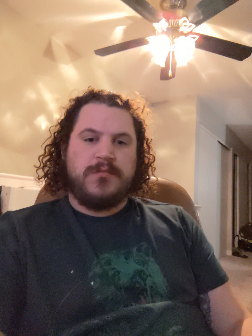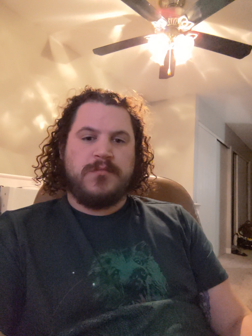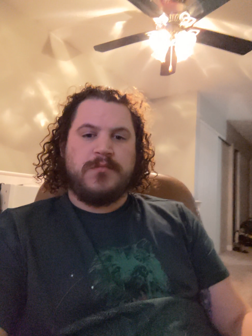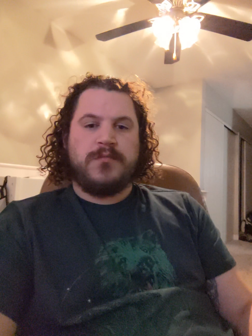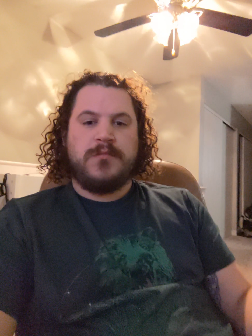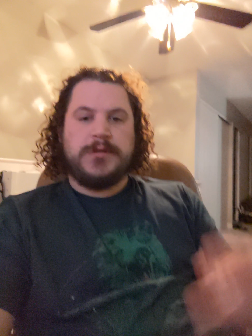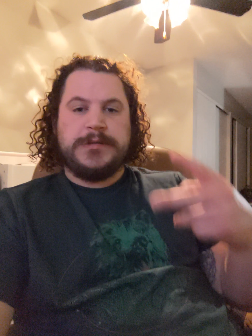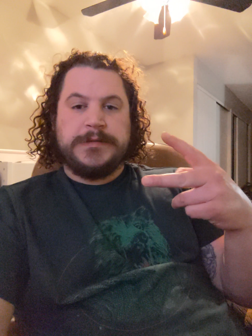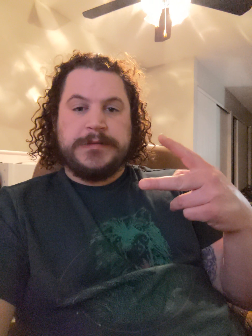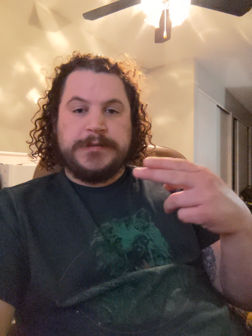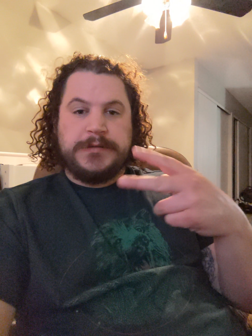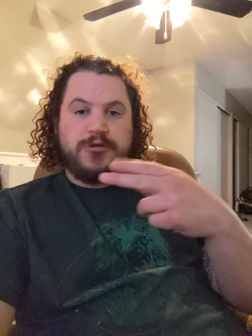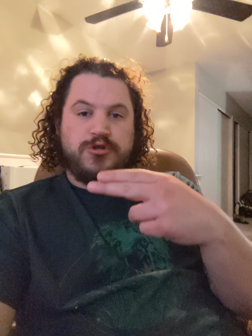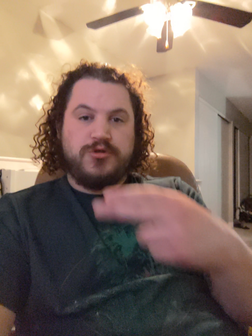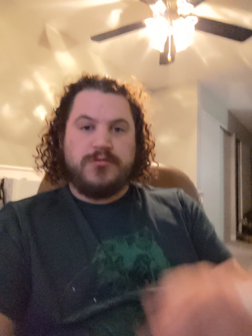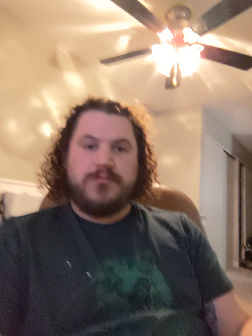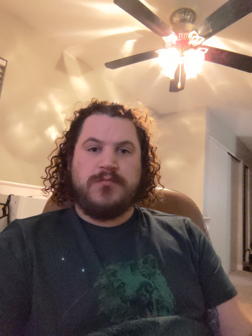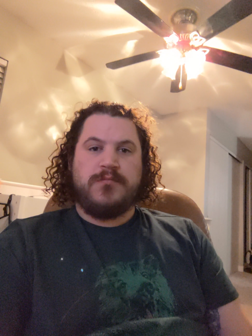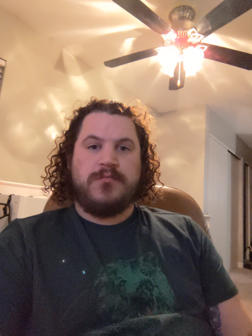scissors